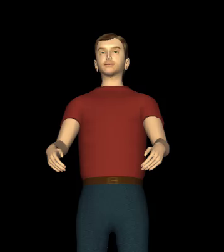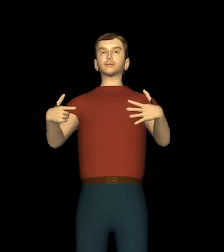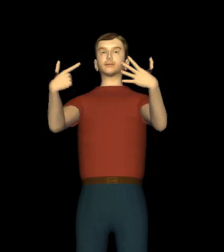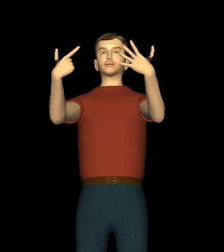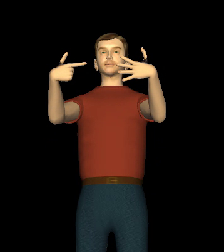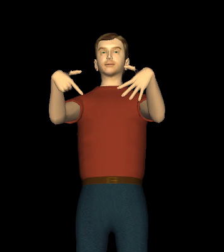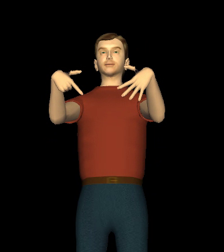17